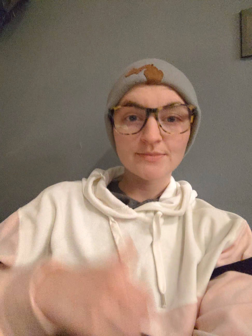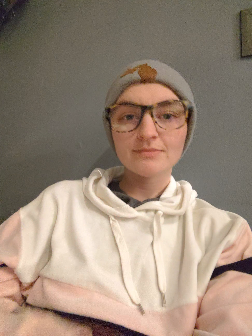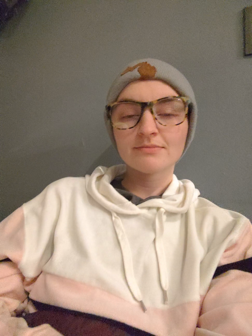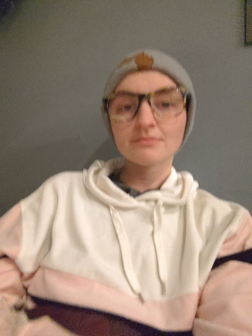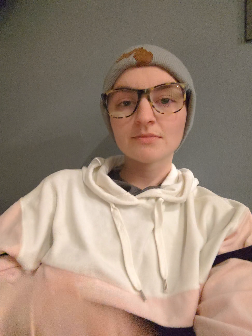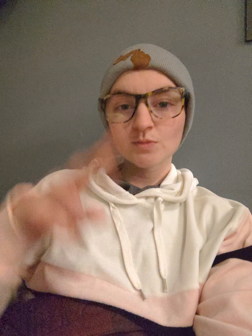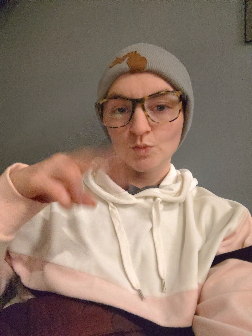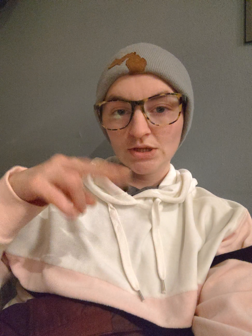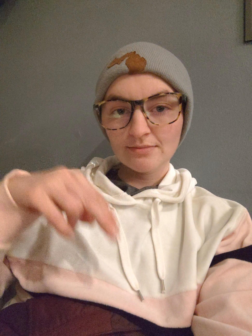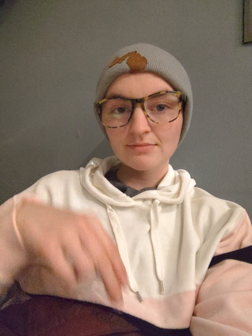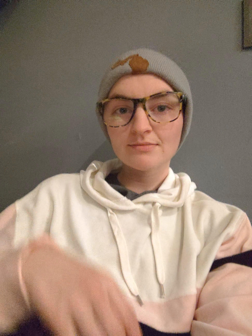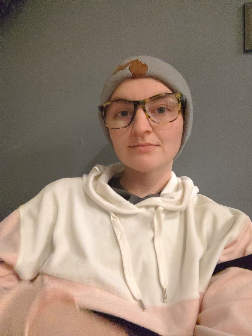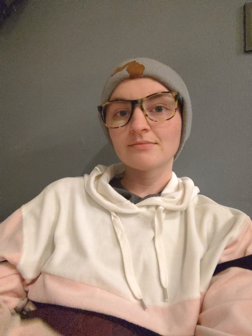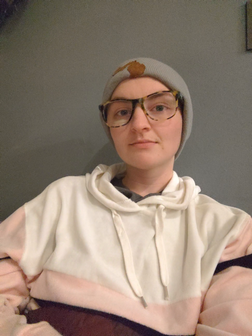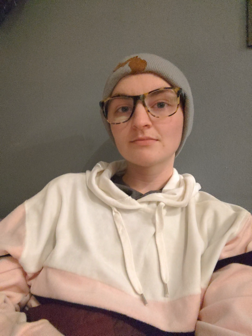read